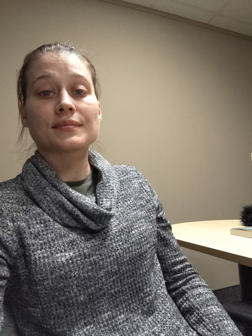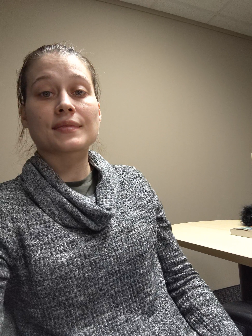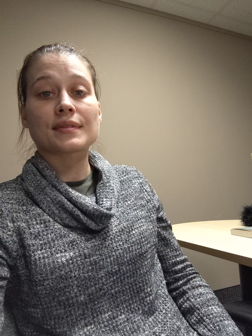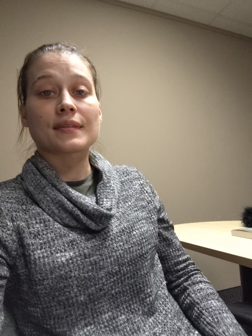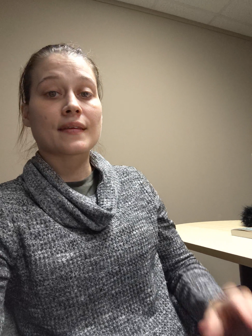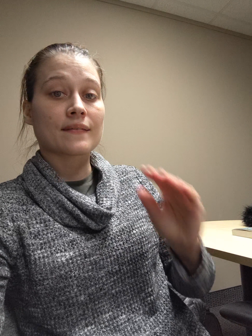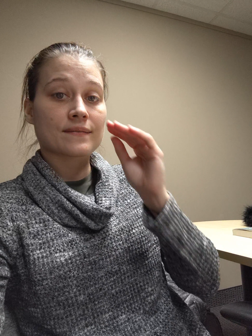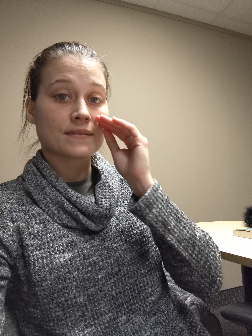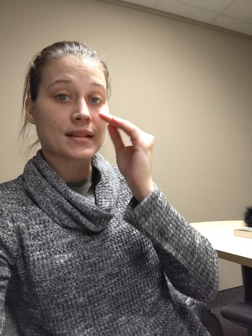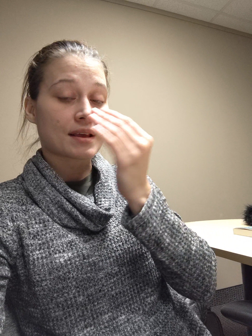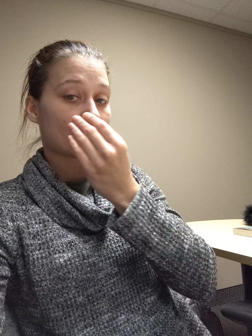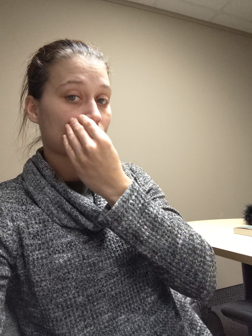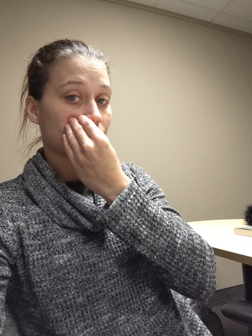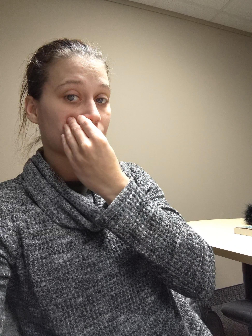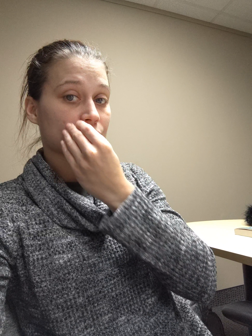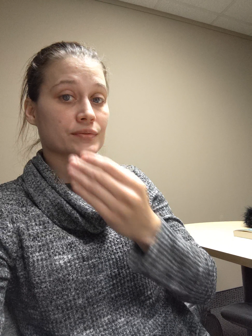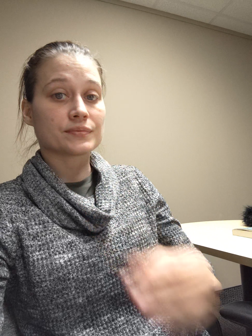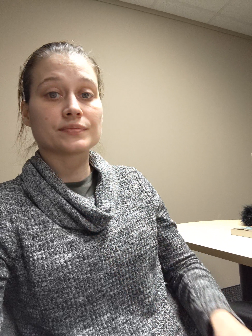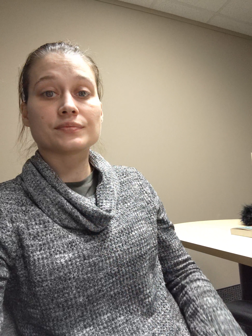flower